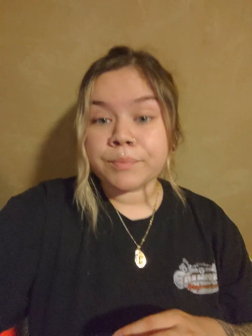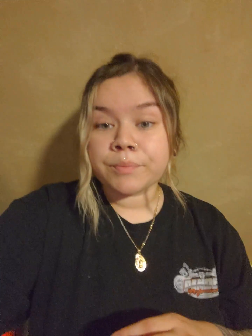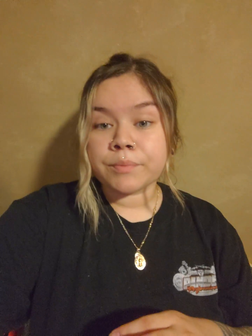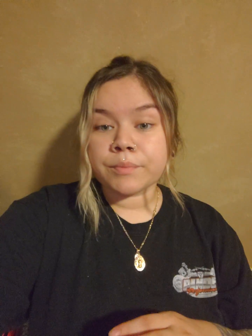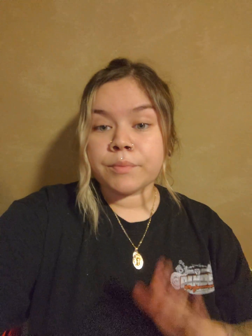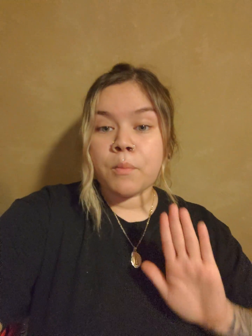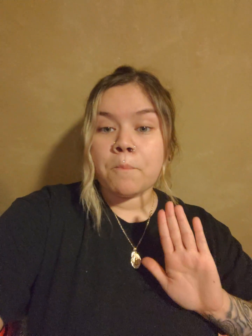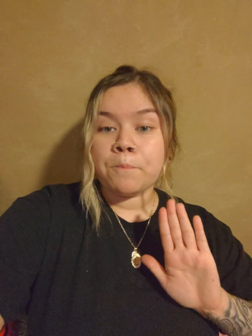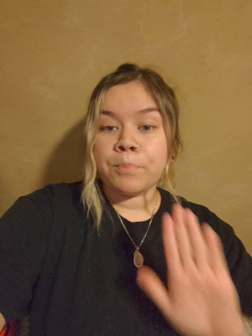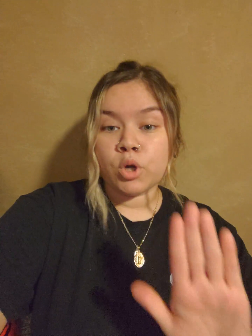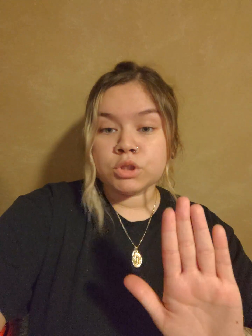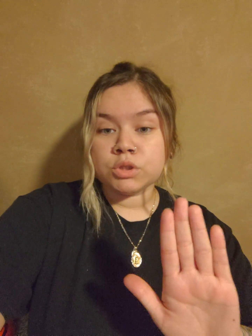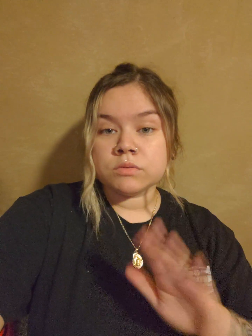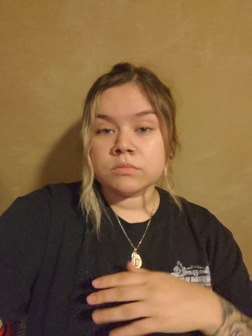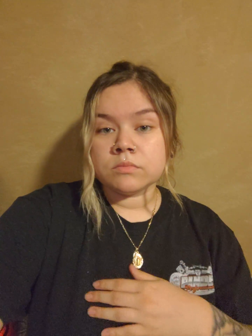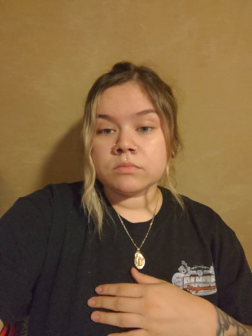push